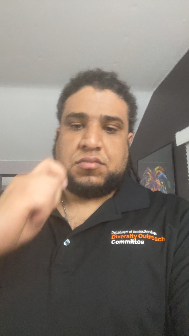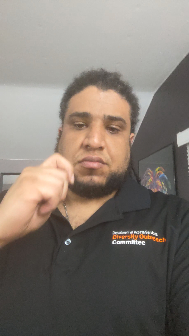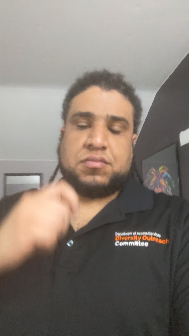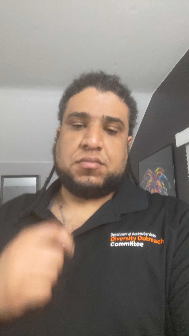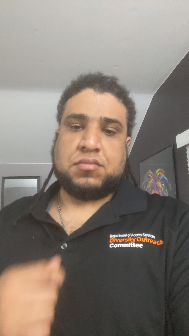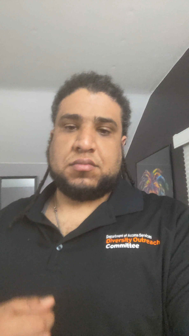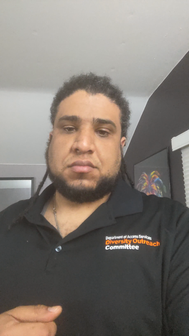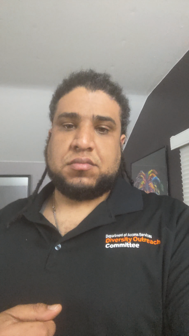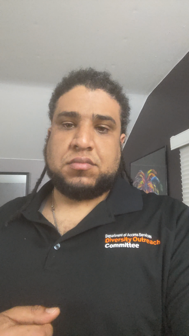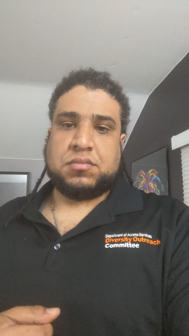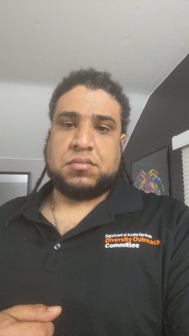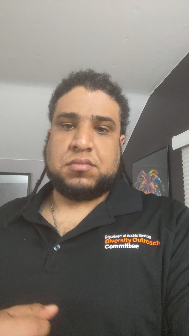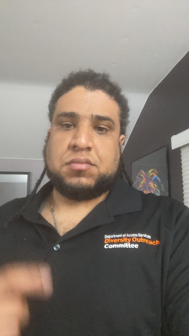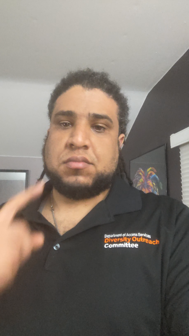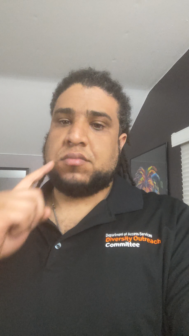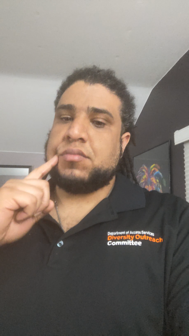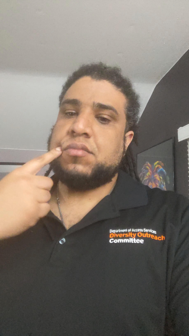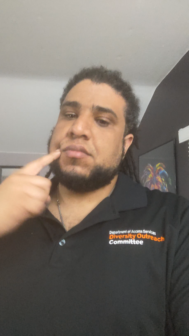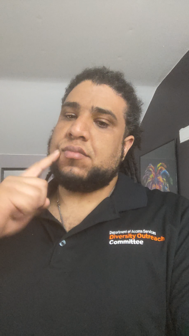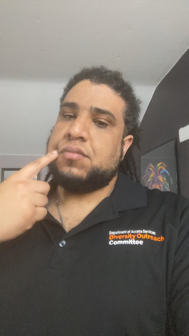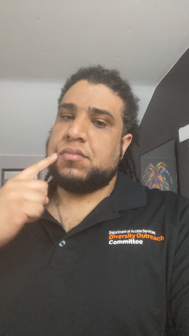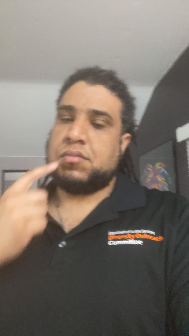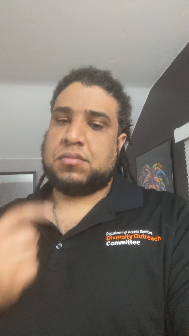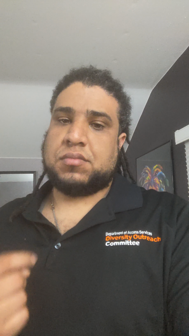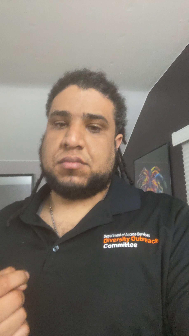candy